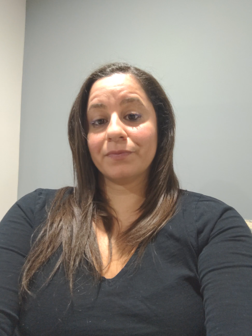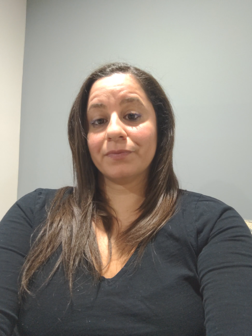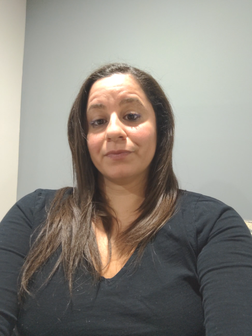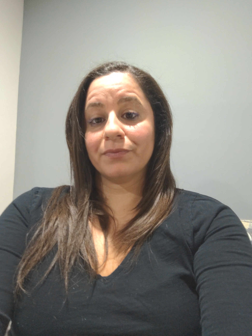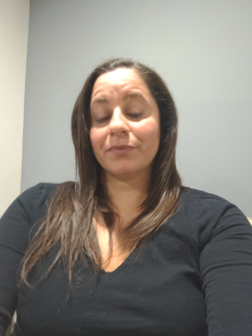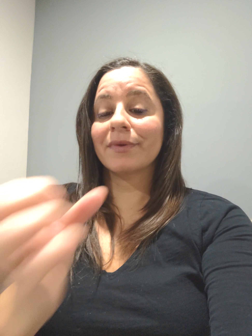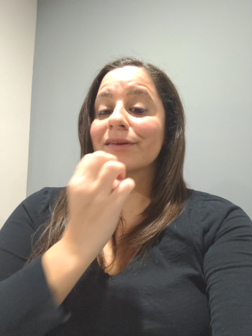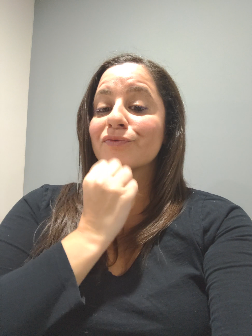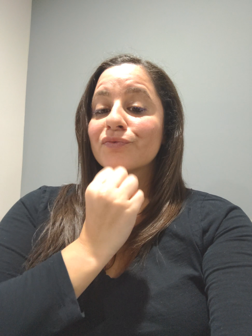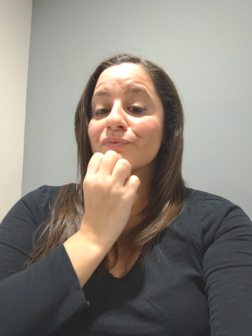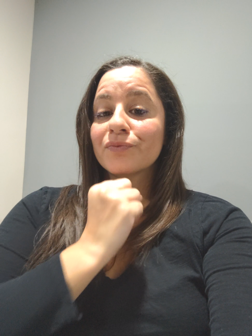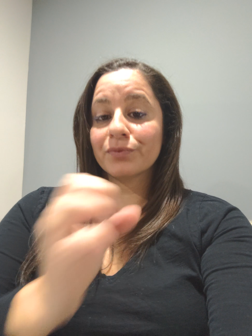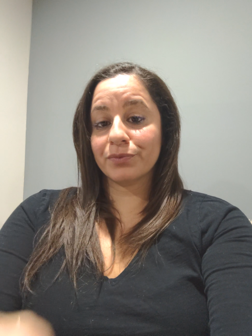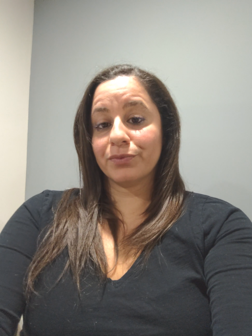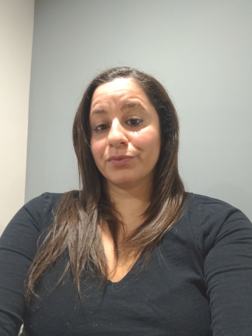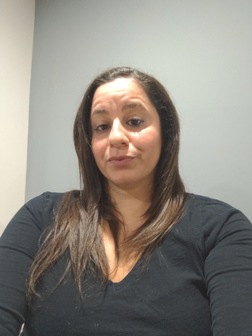underwear